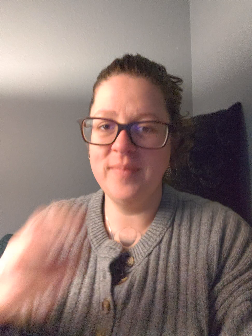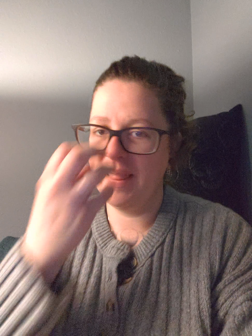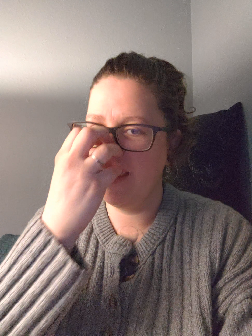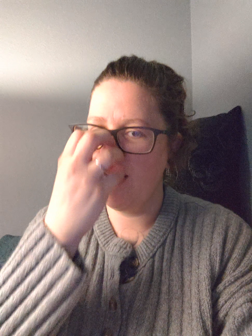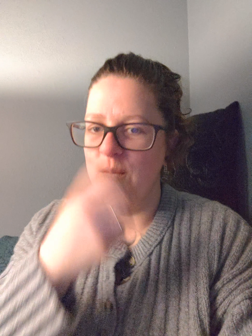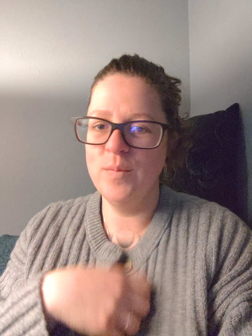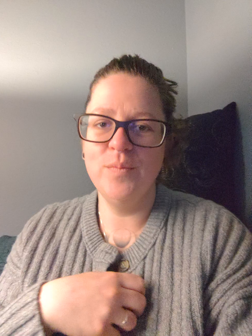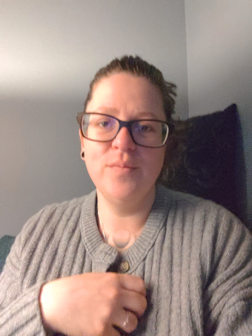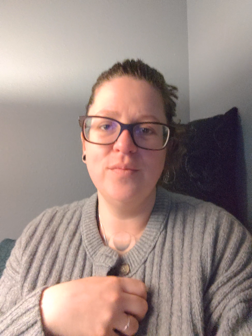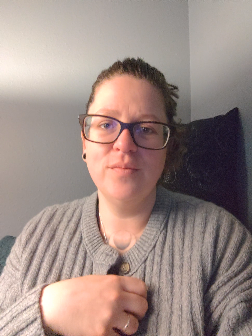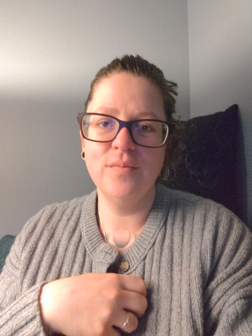clown